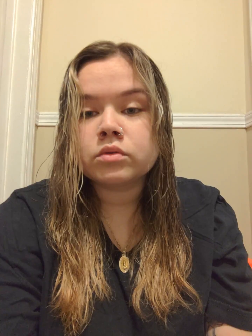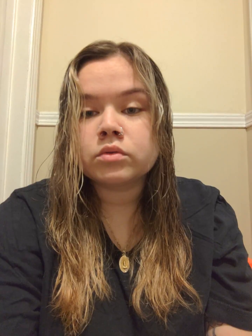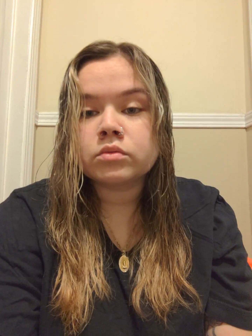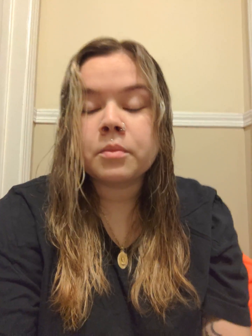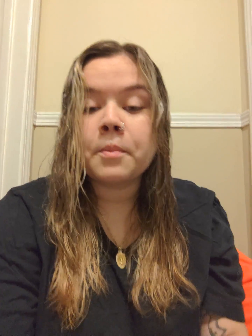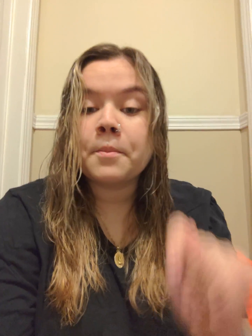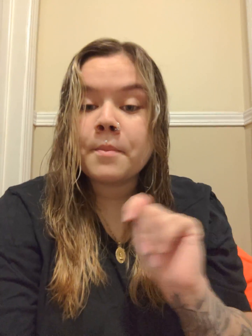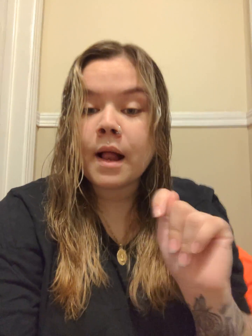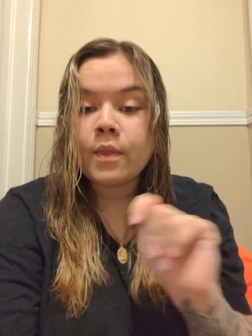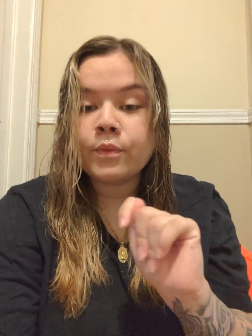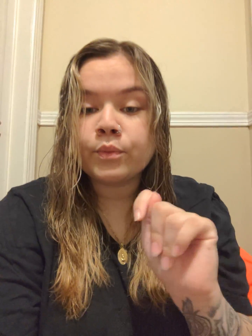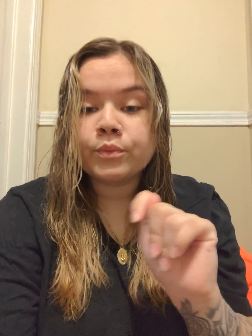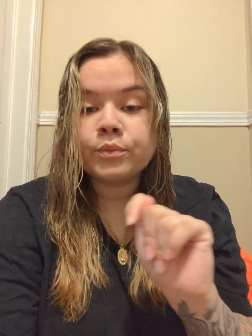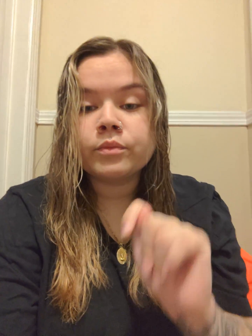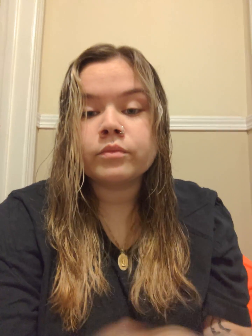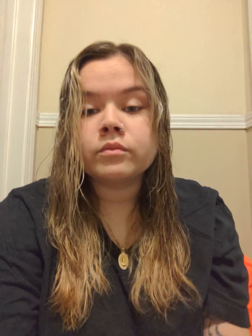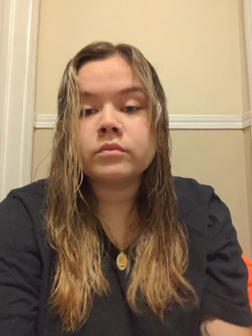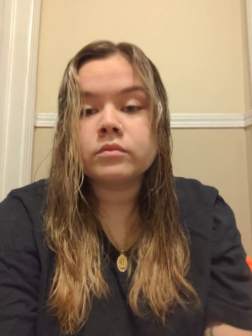bathroom